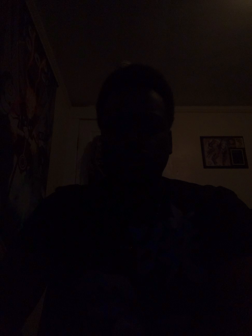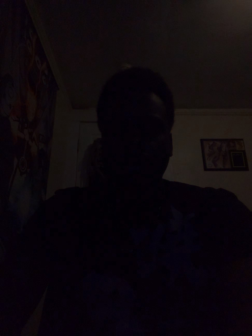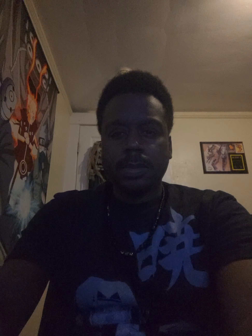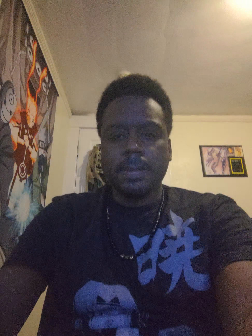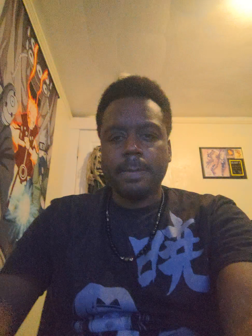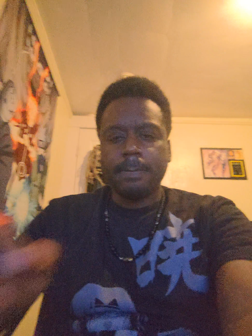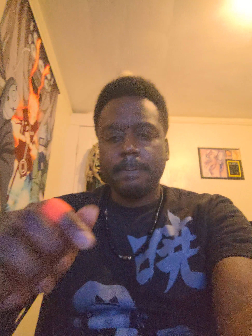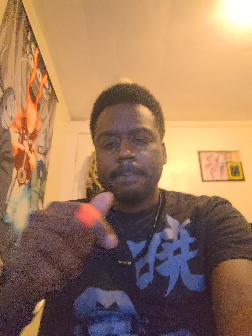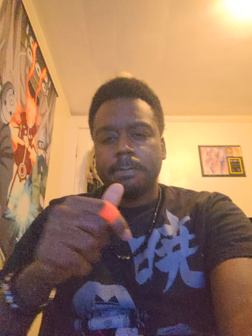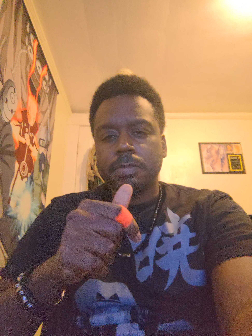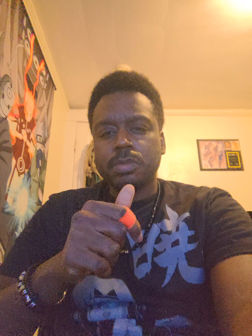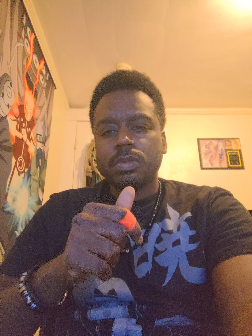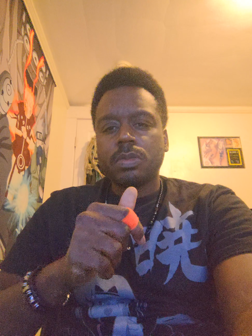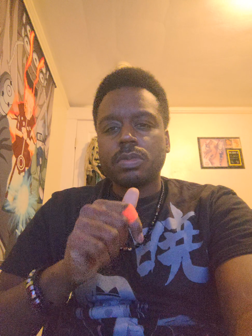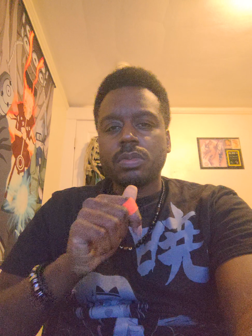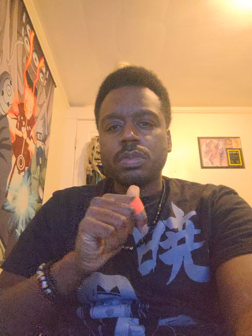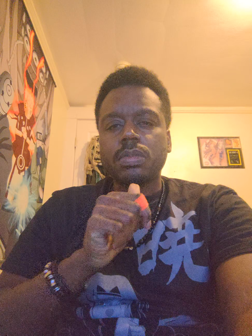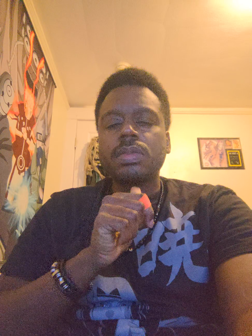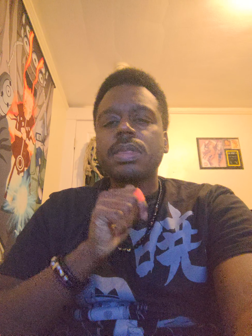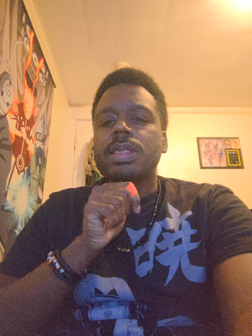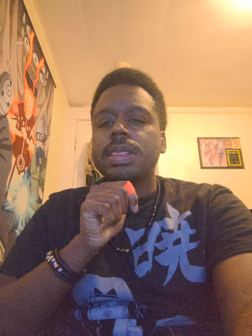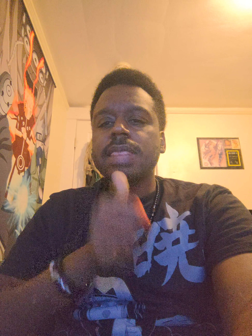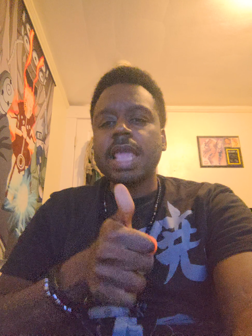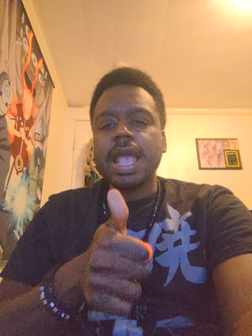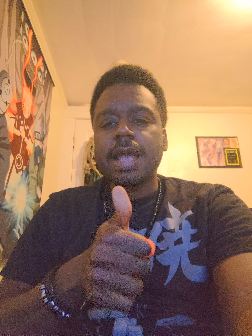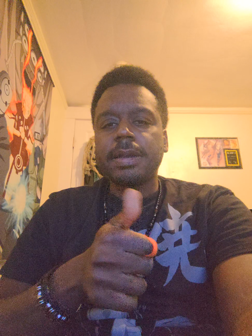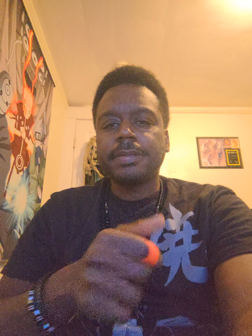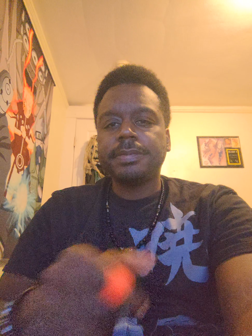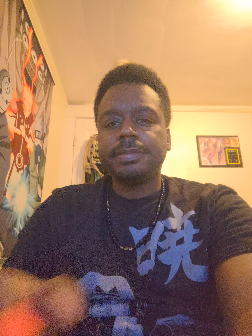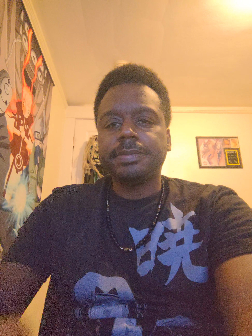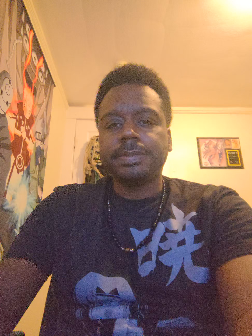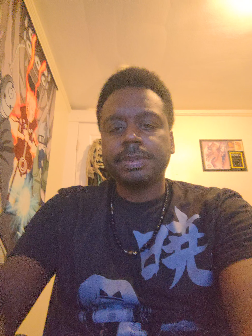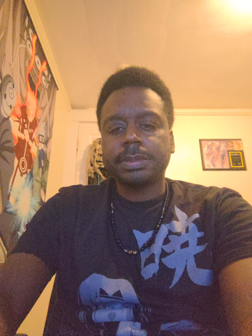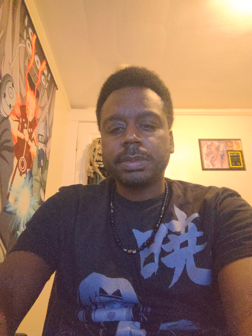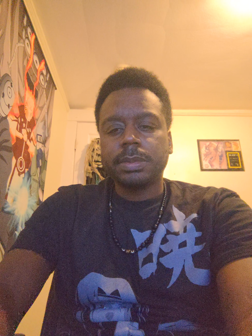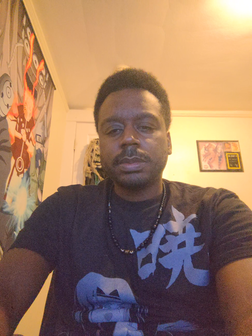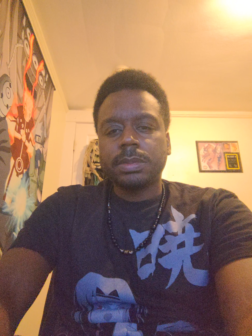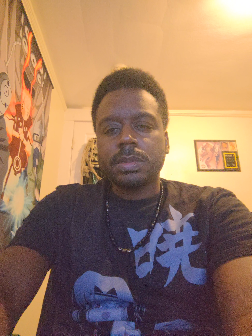not